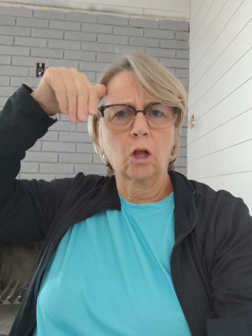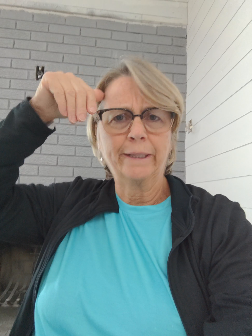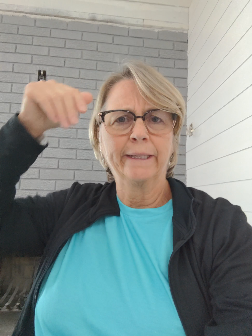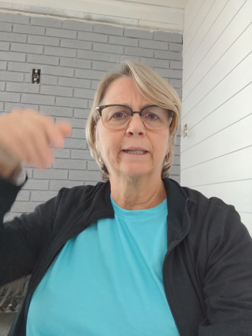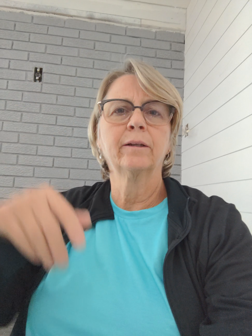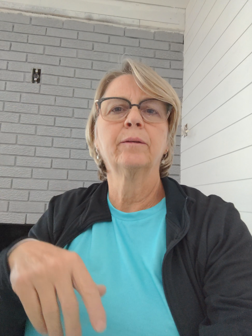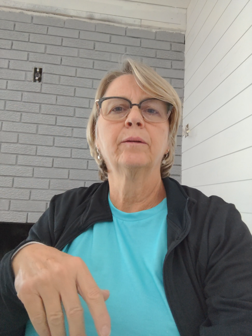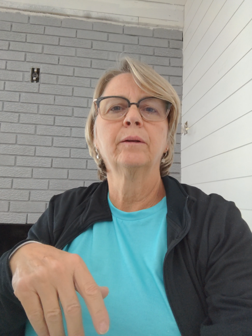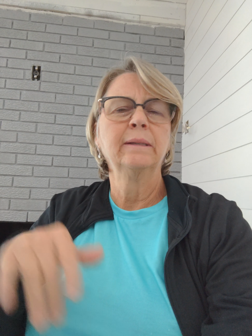donkey